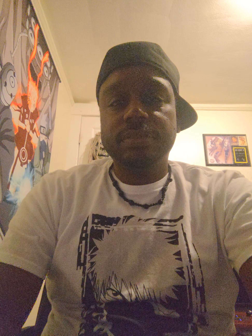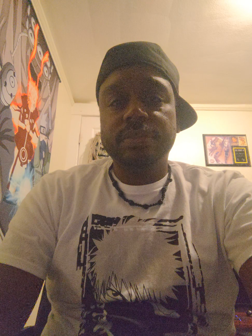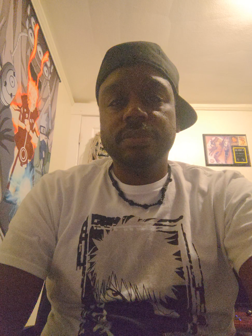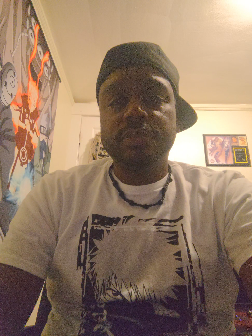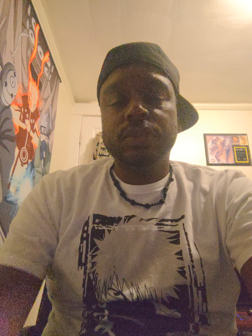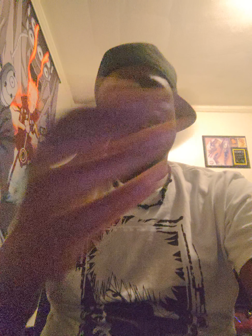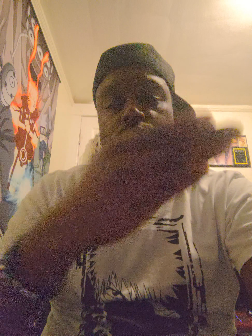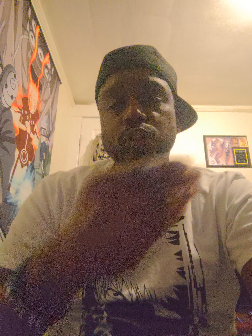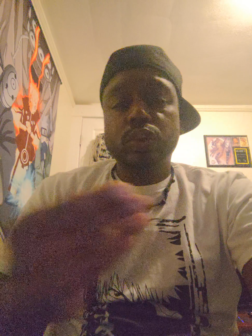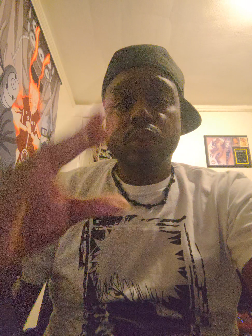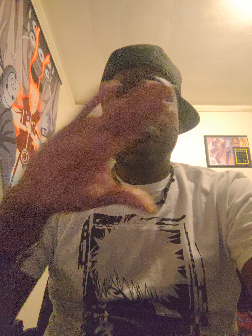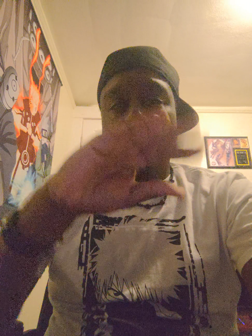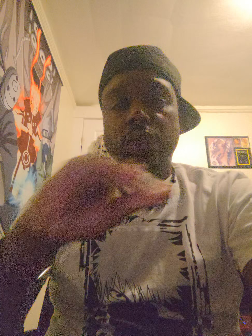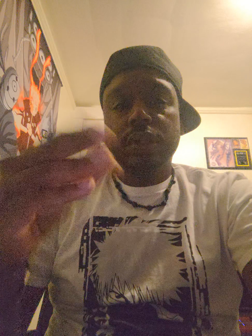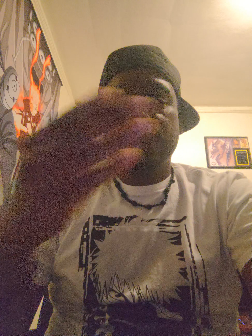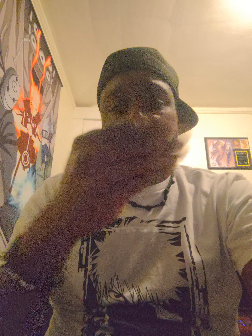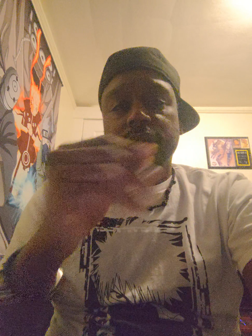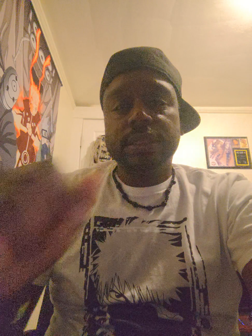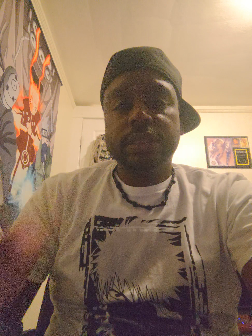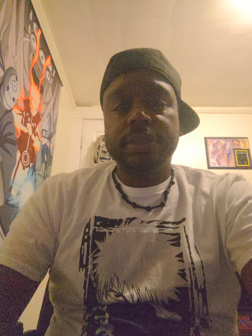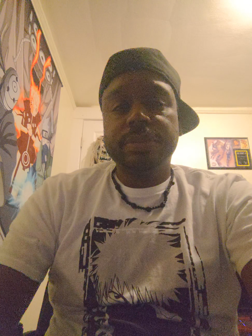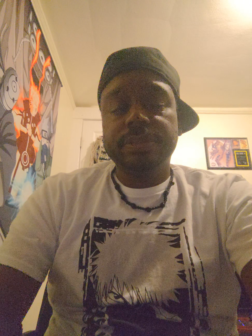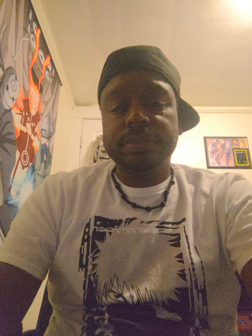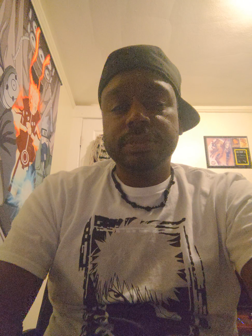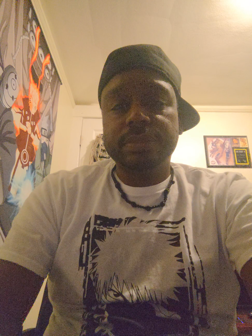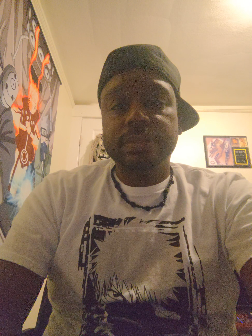story